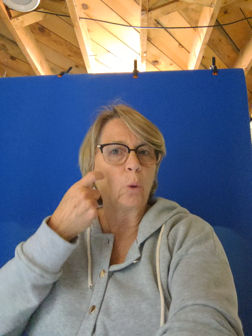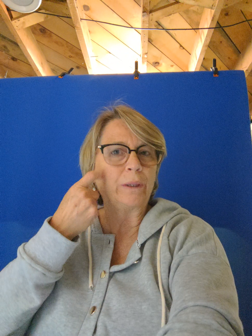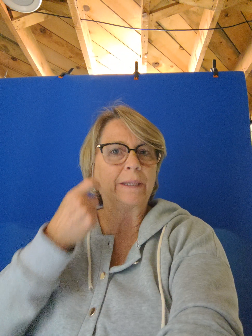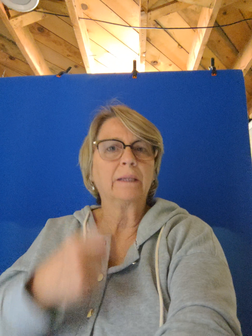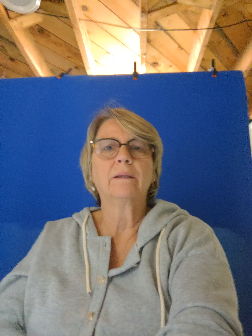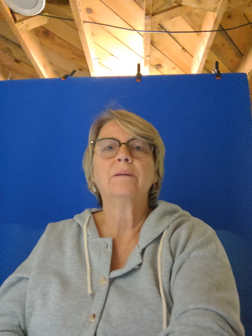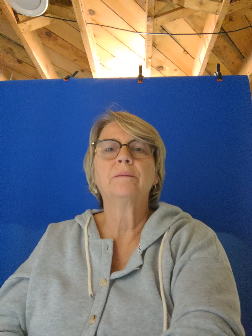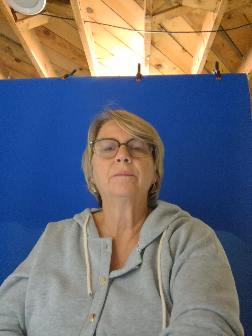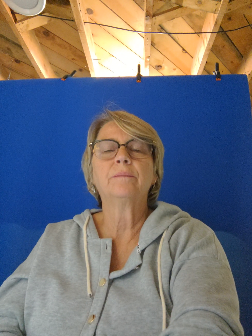owie